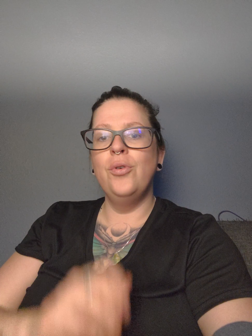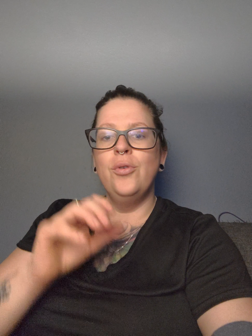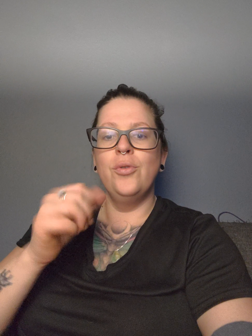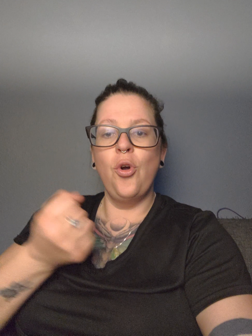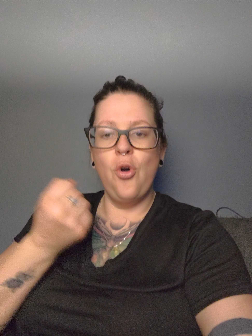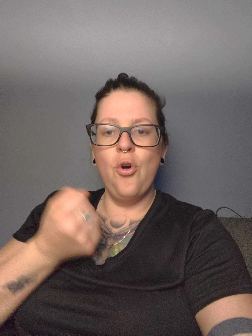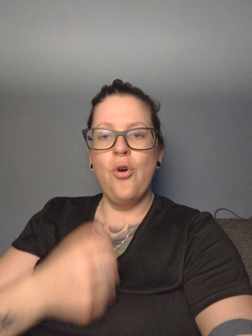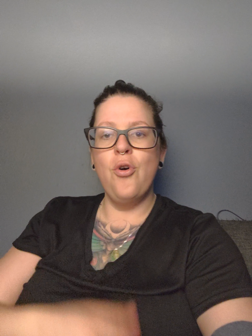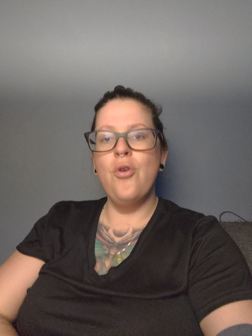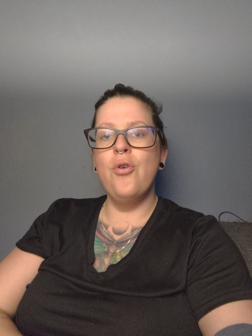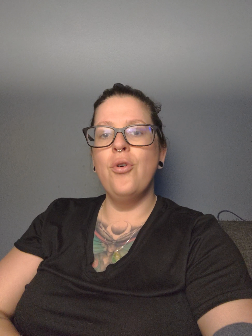car